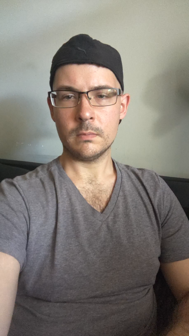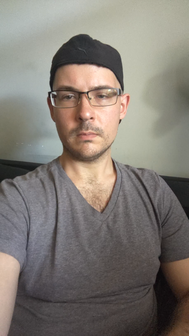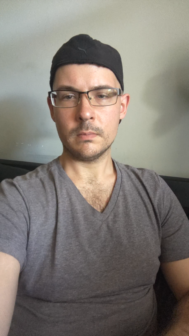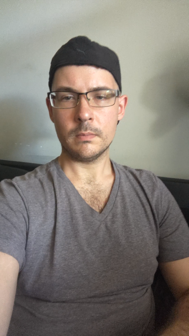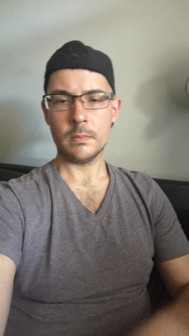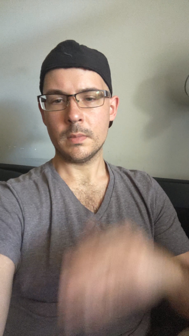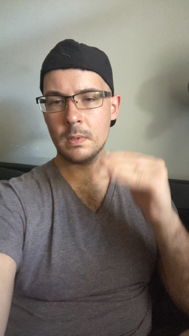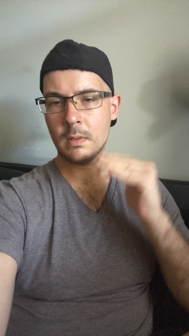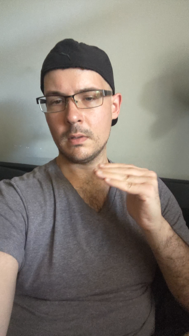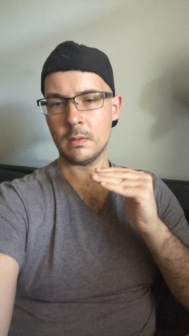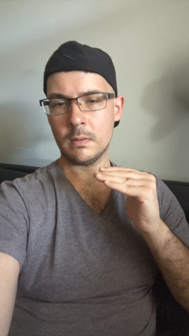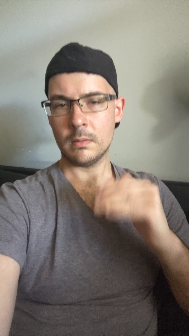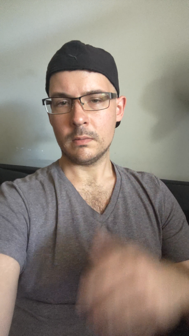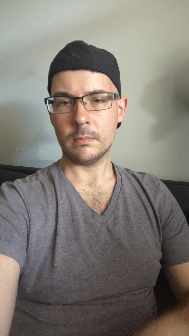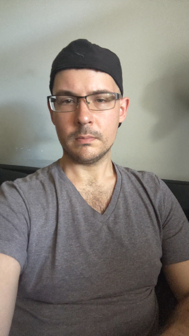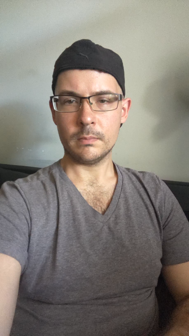little